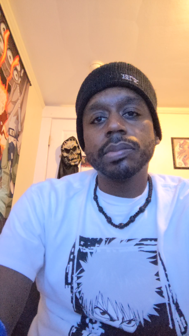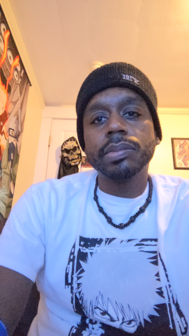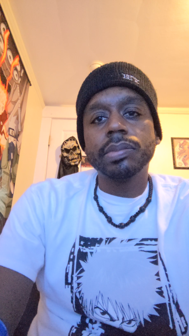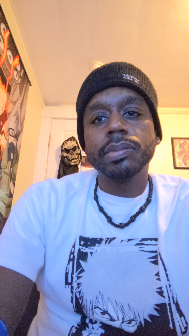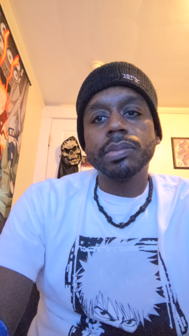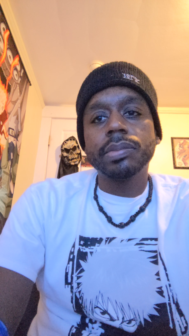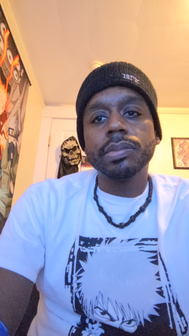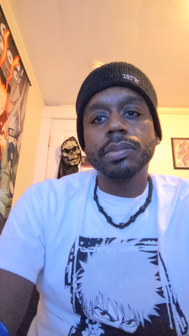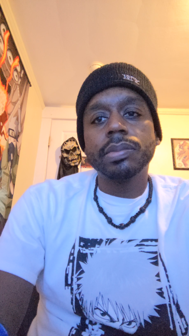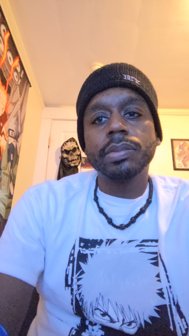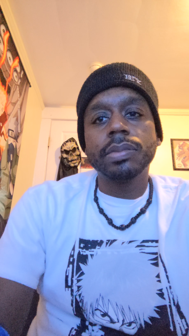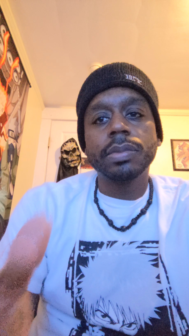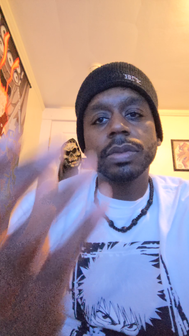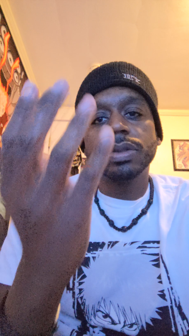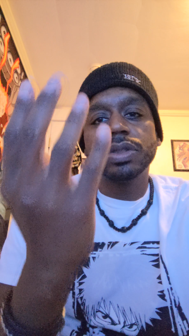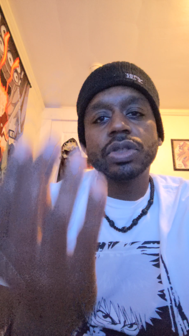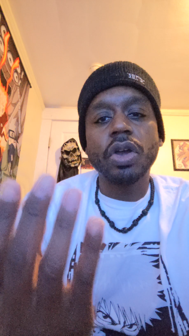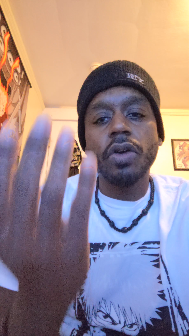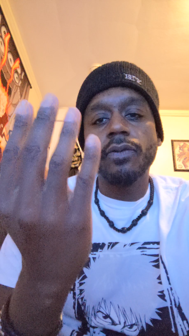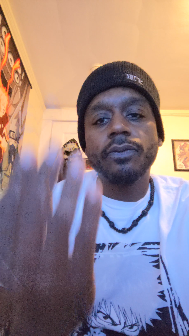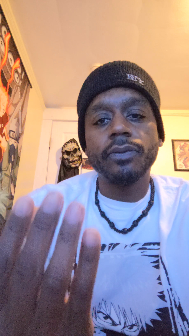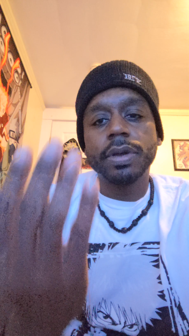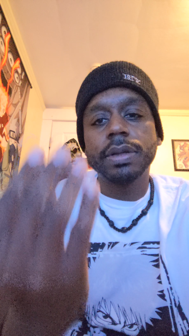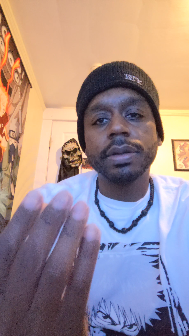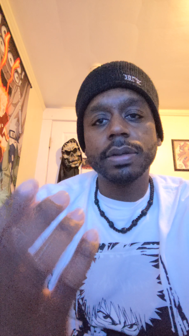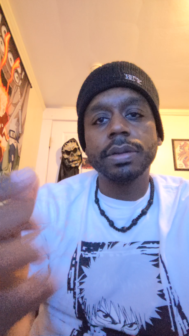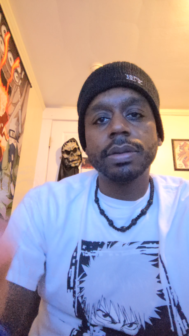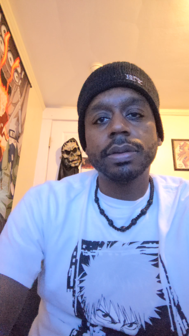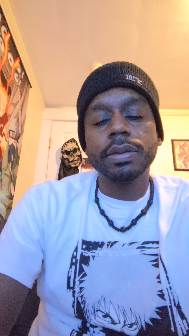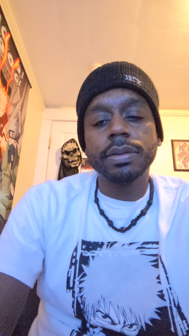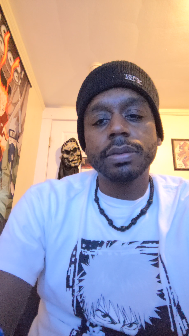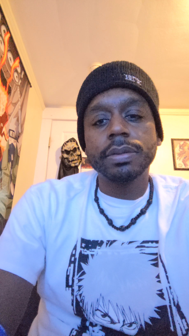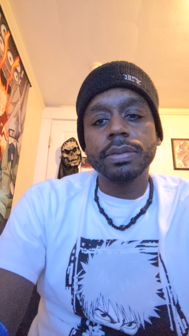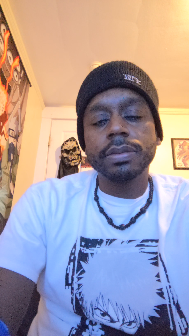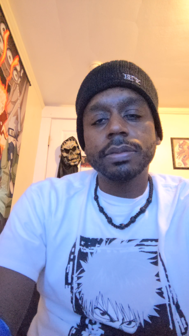gentle